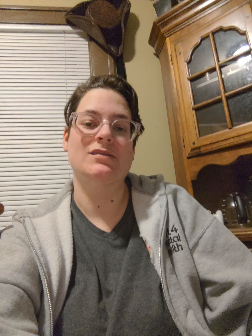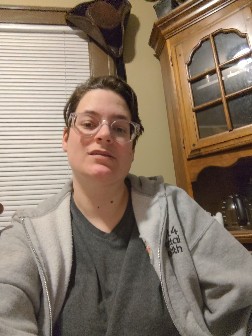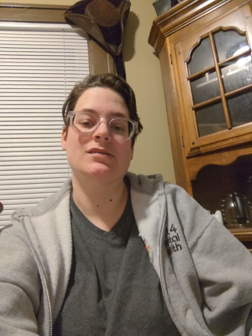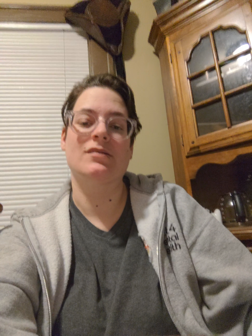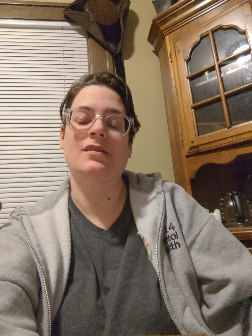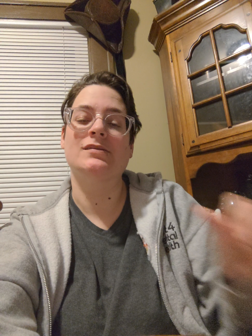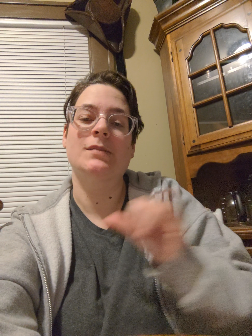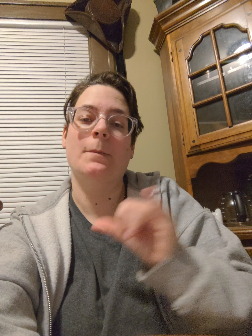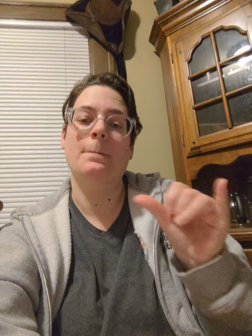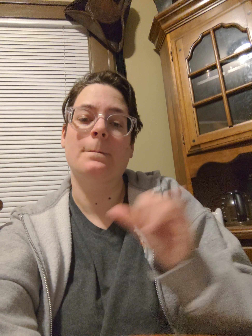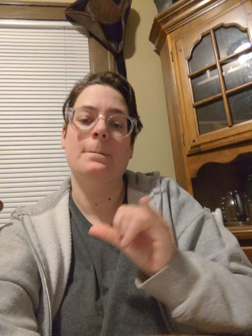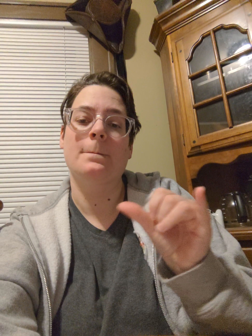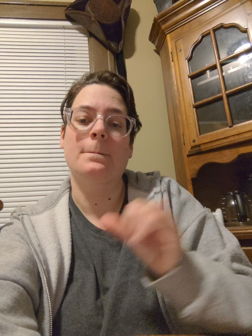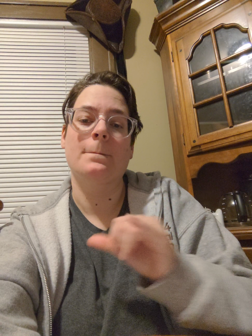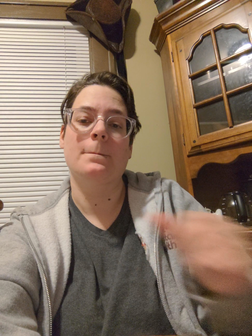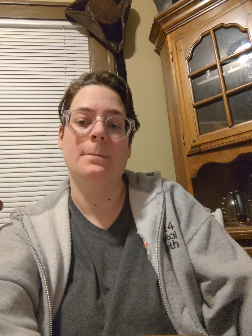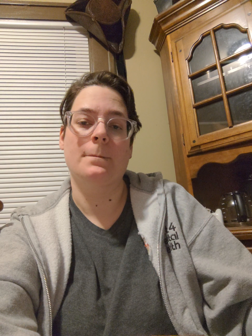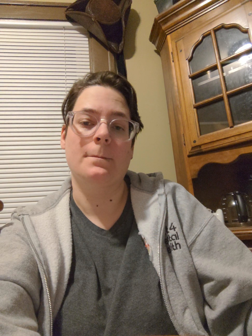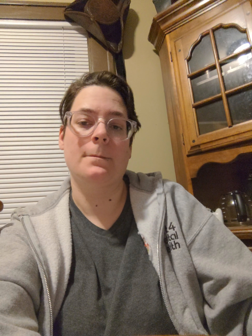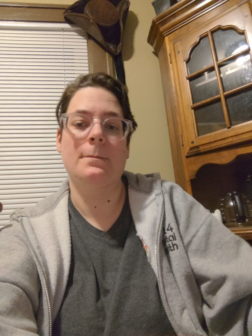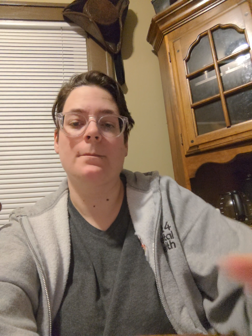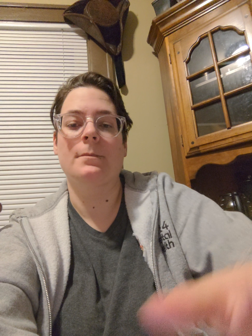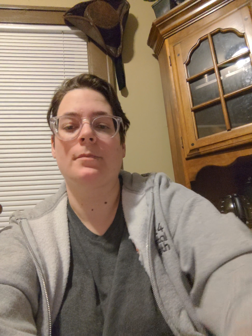same